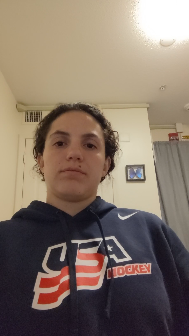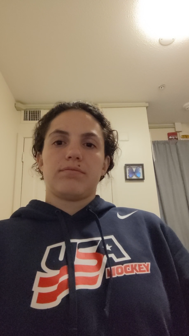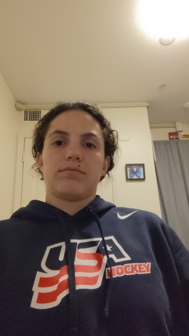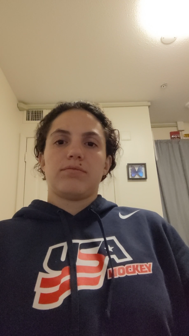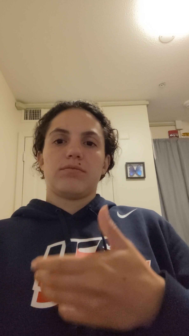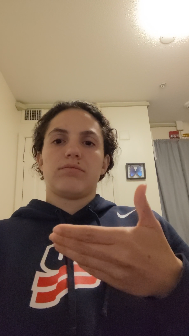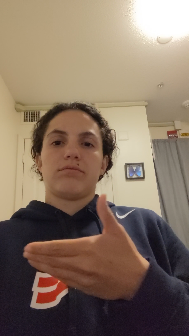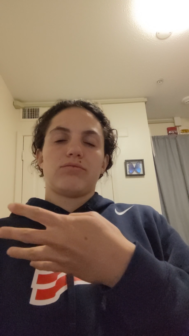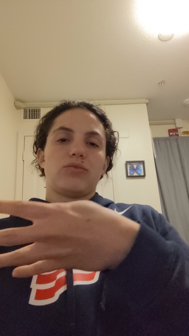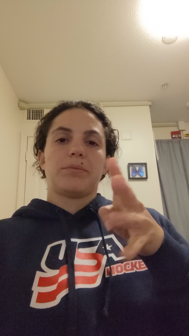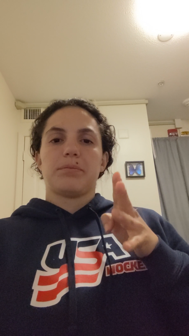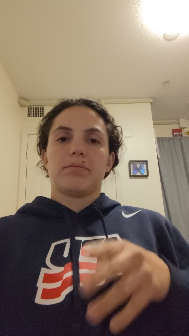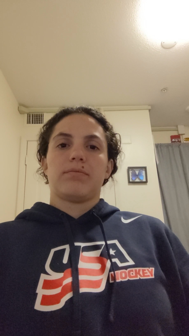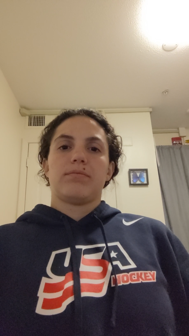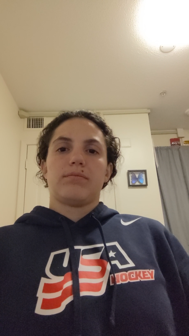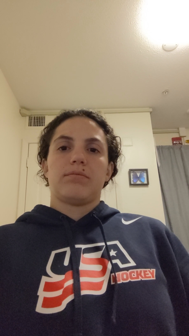crib